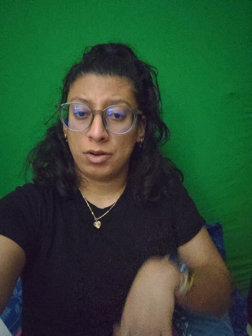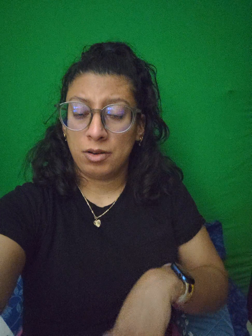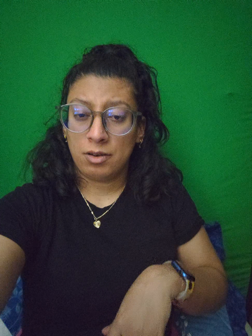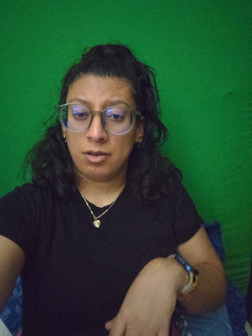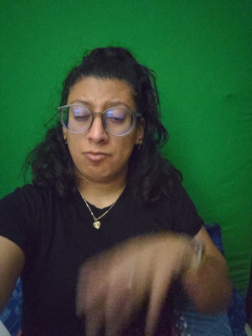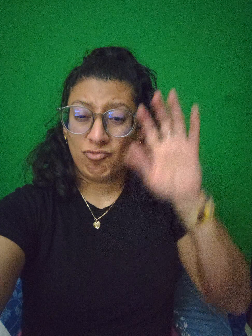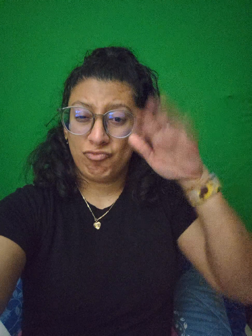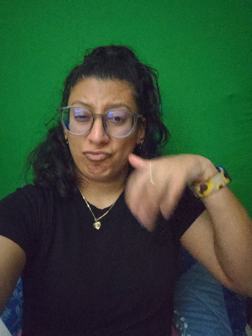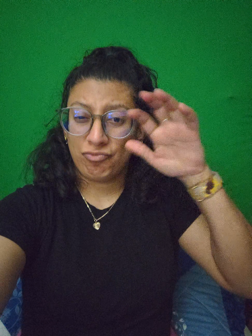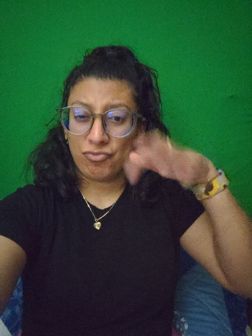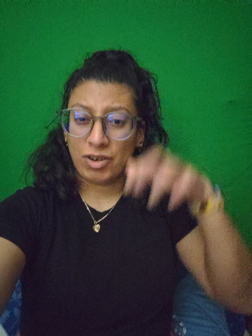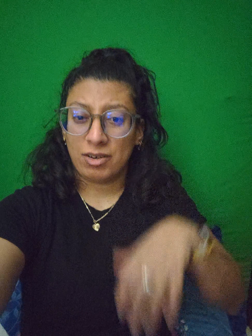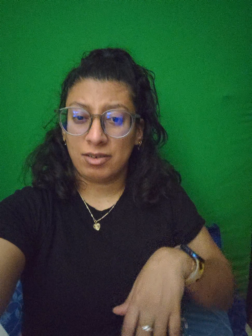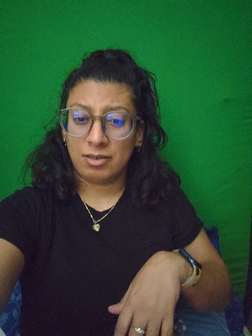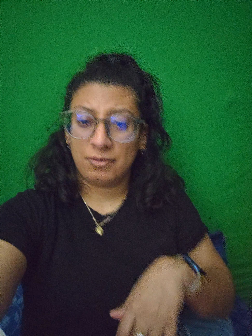rain